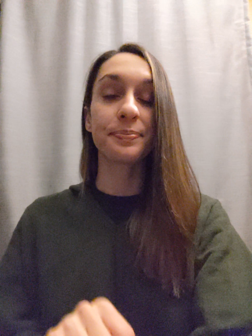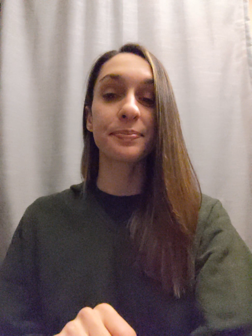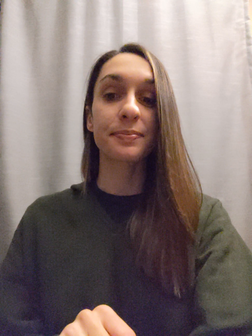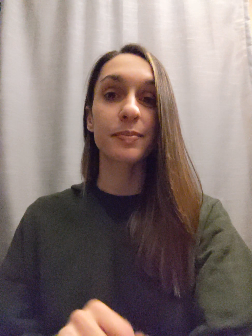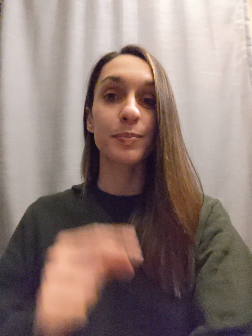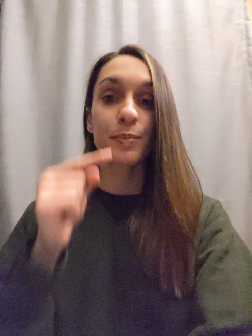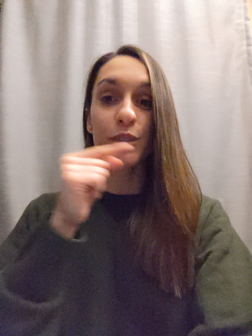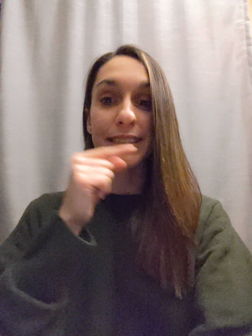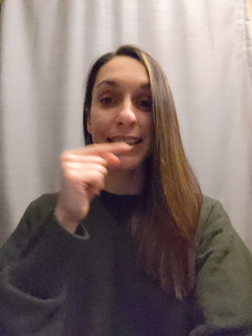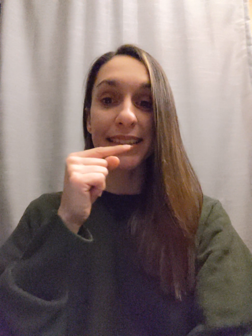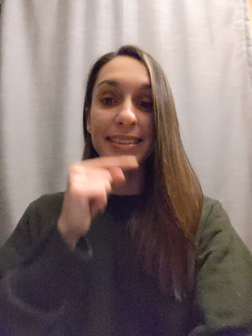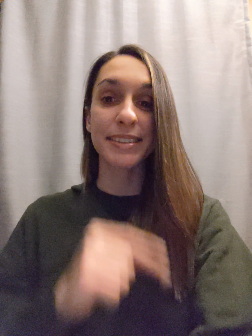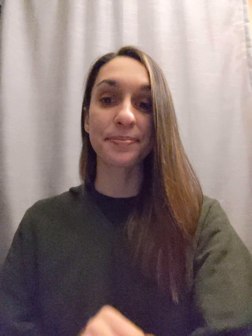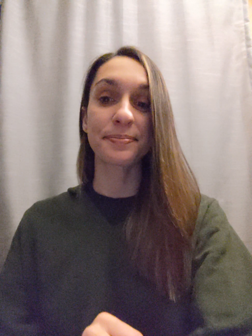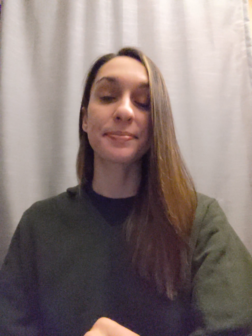toothbrush